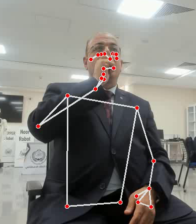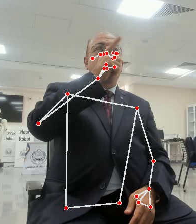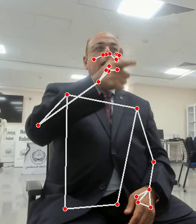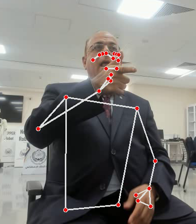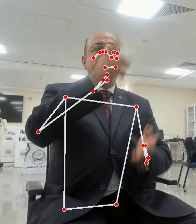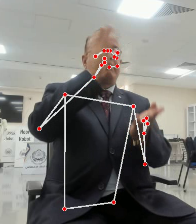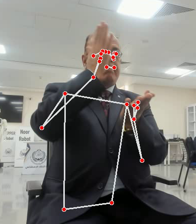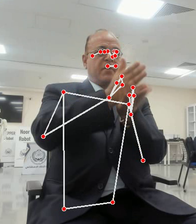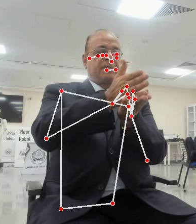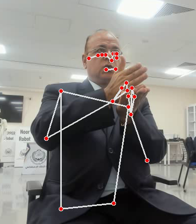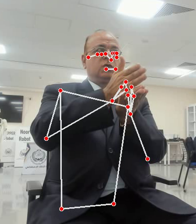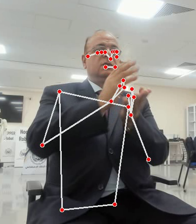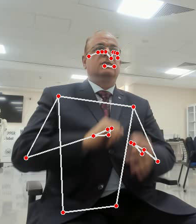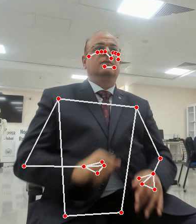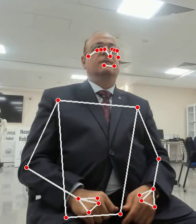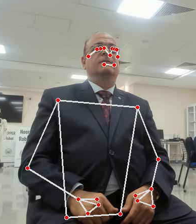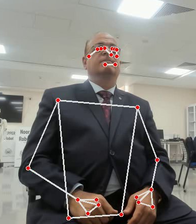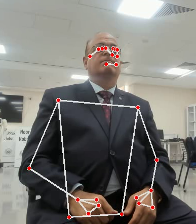sadak